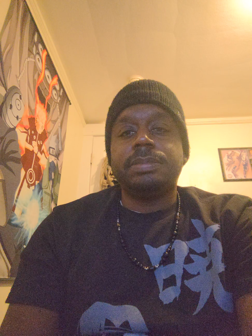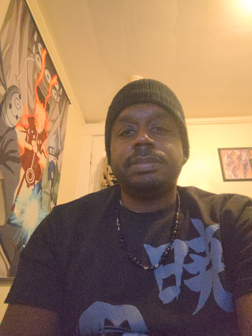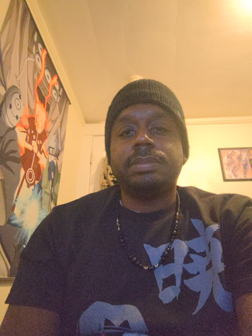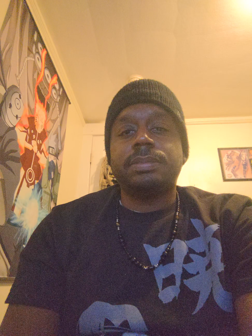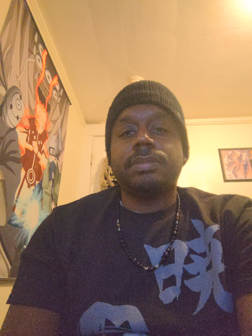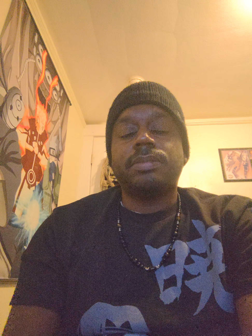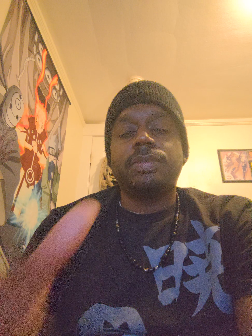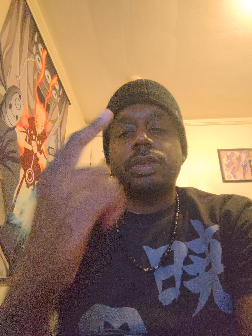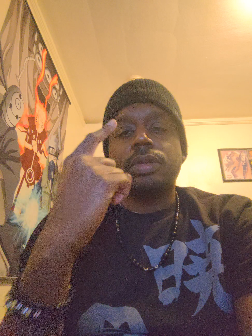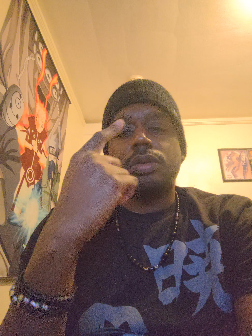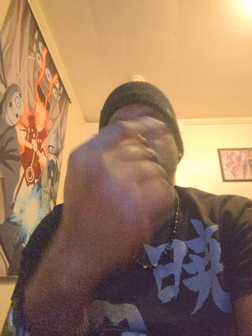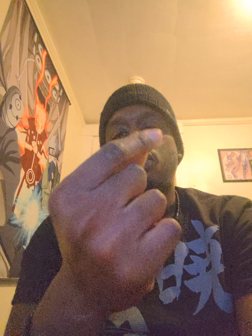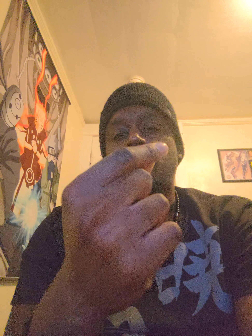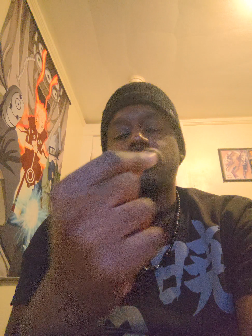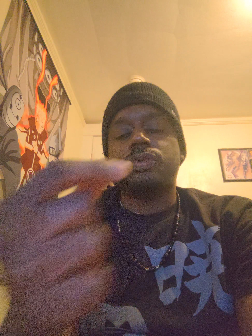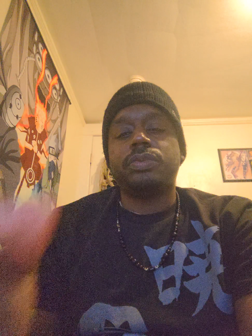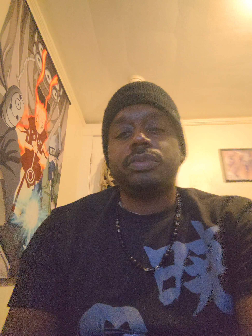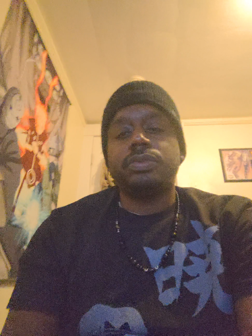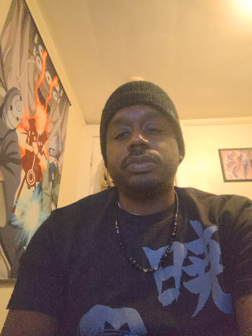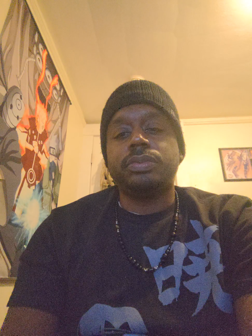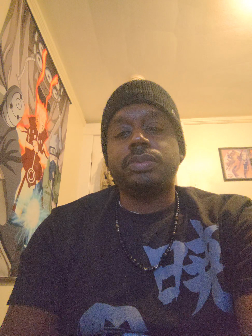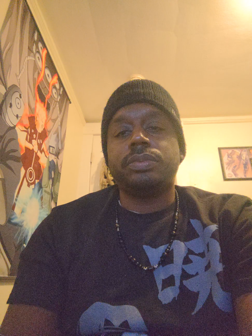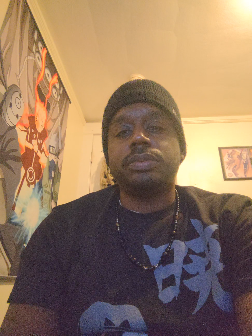go